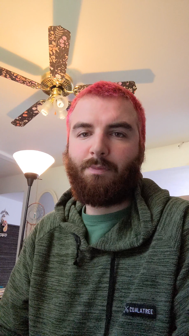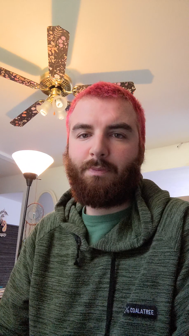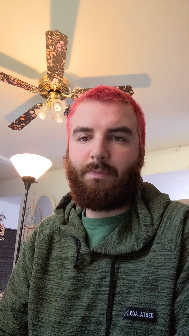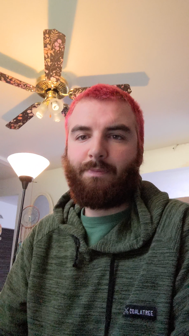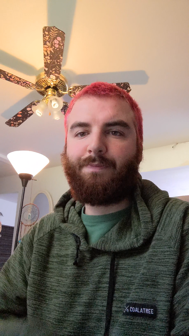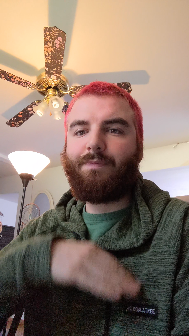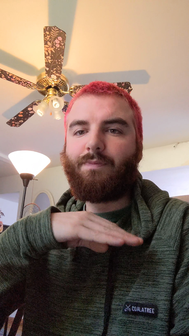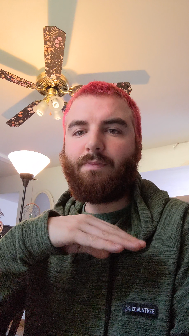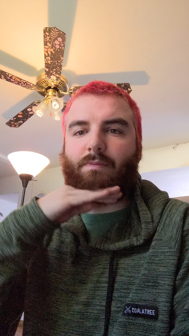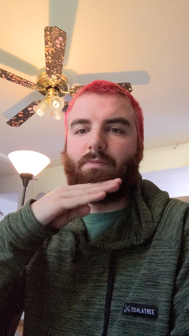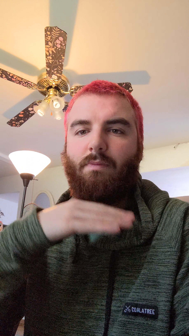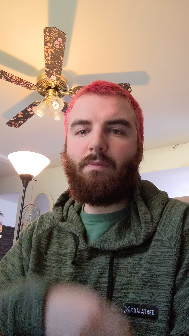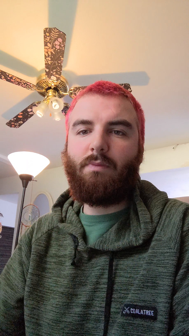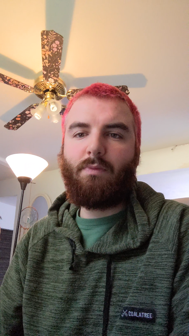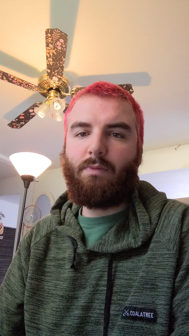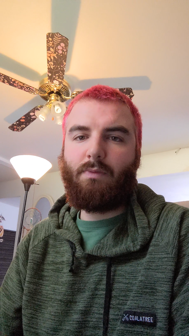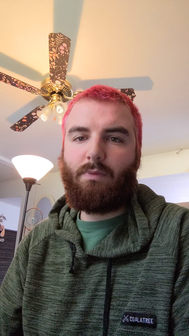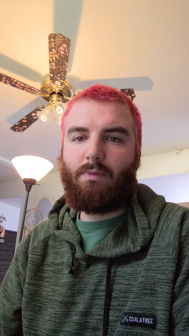full